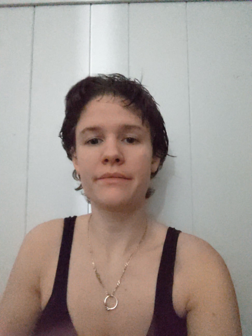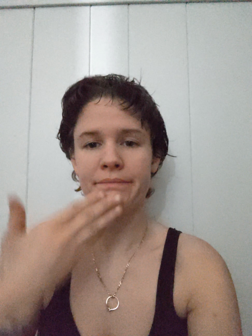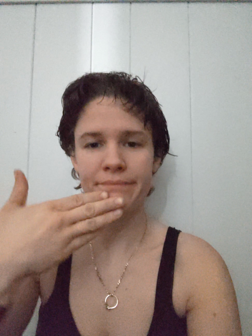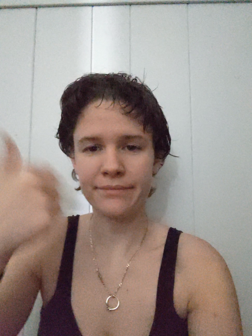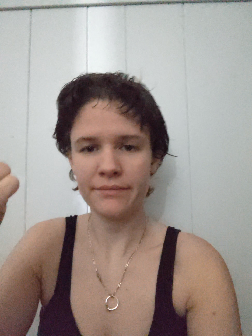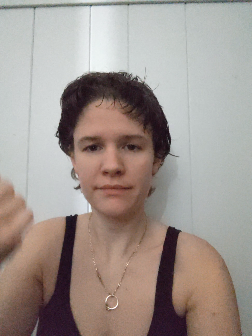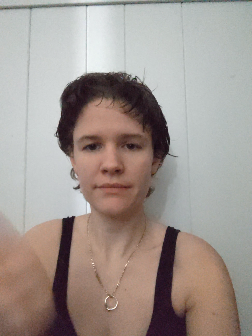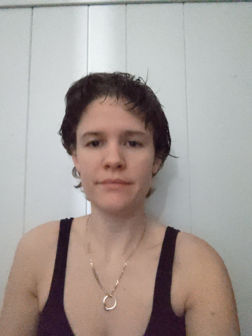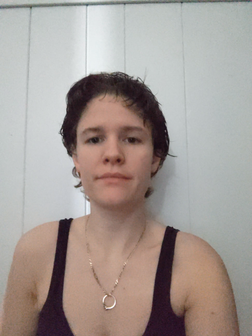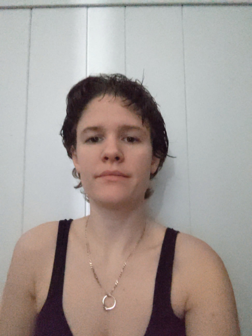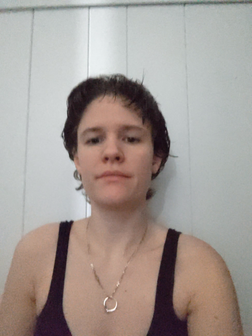better